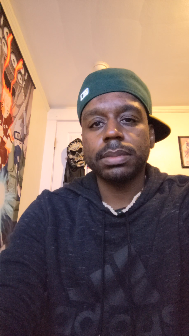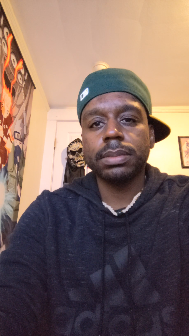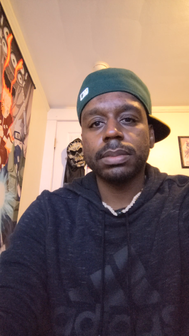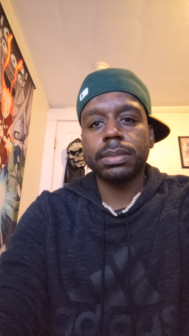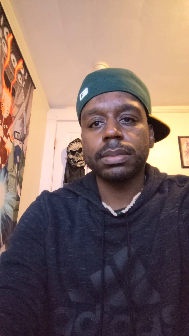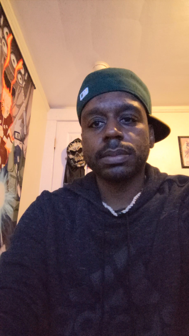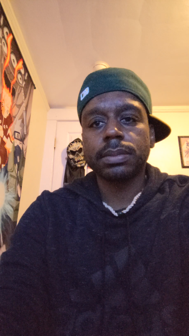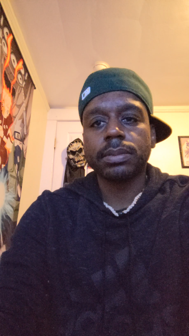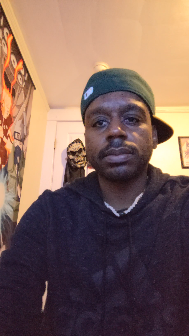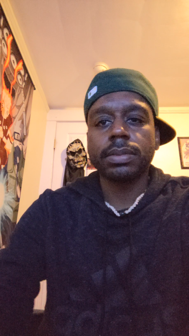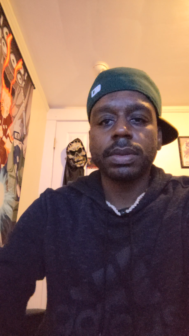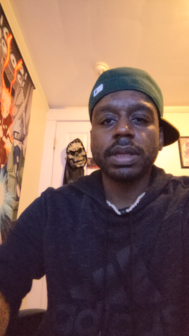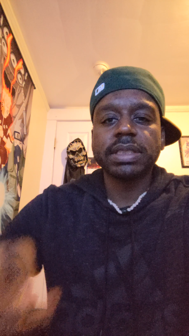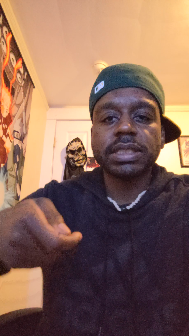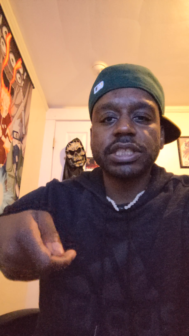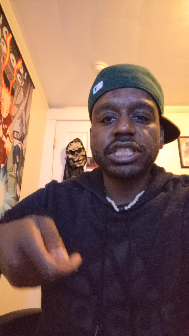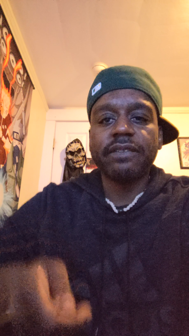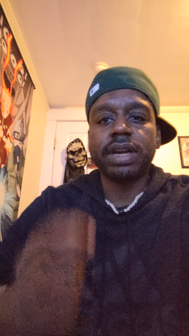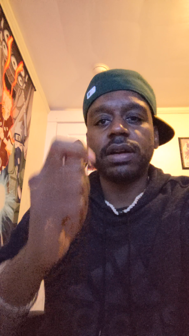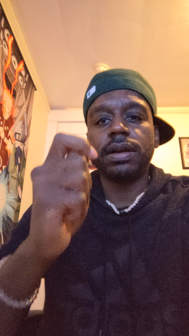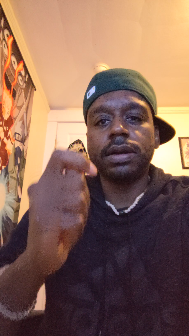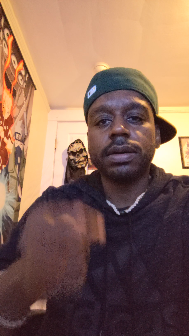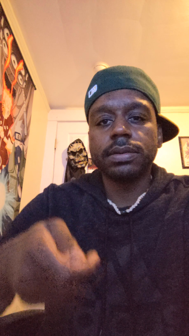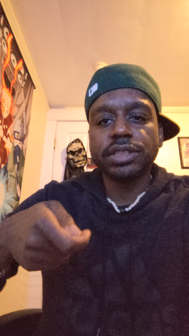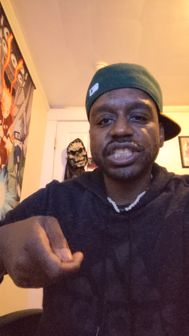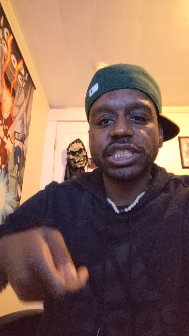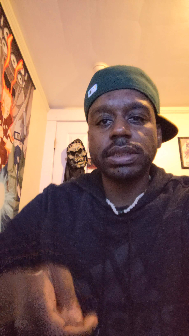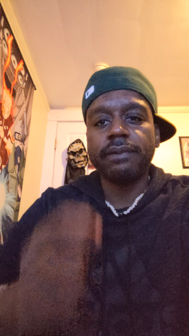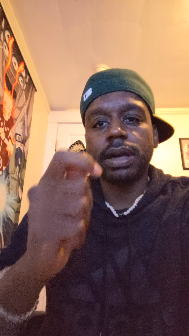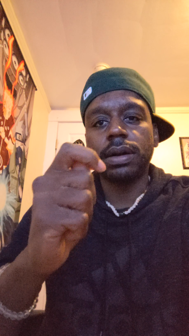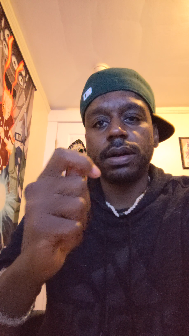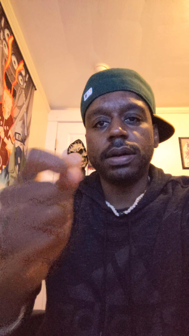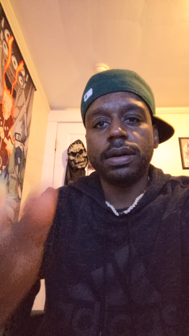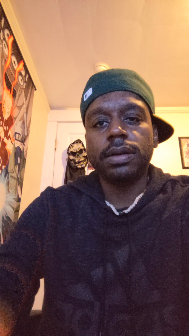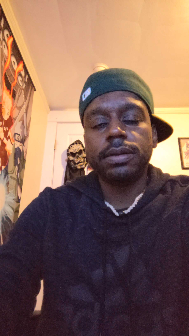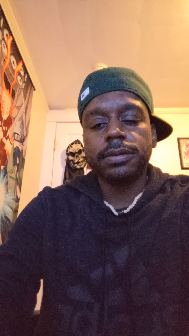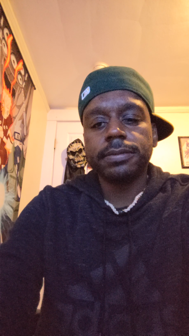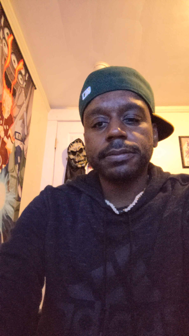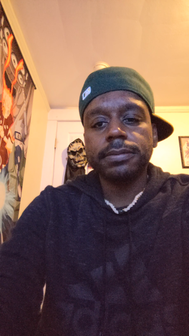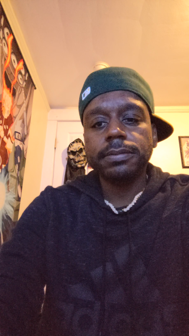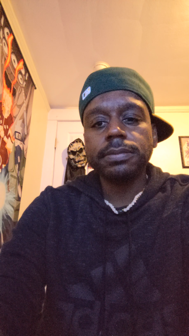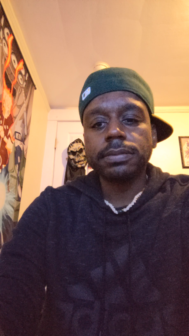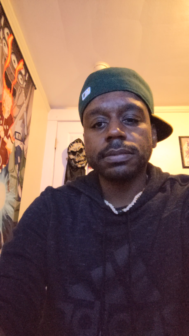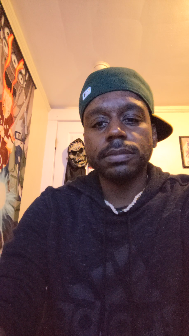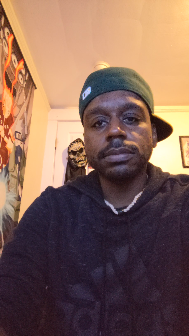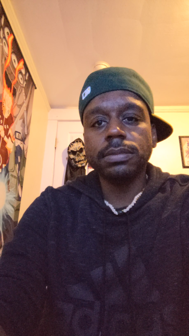shovel